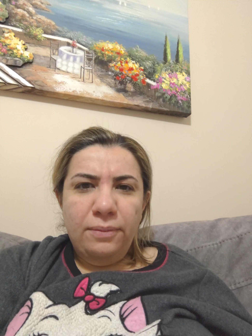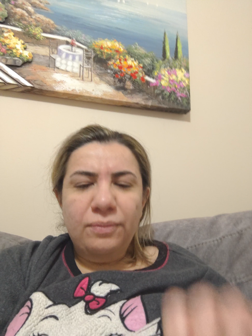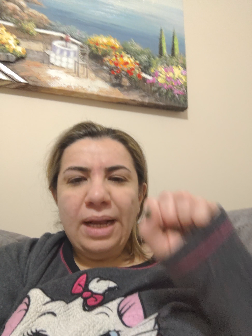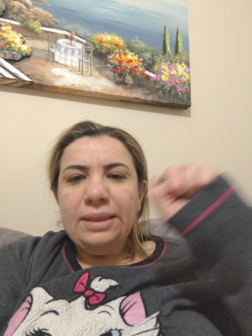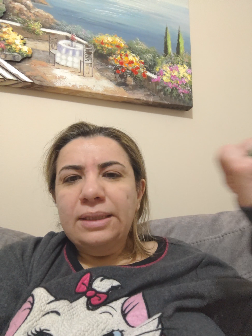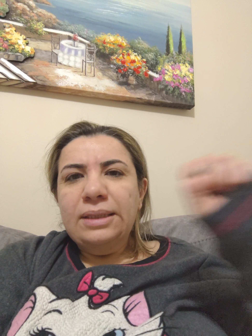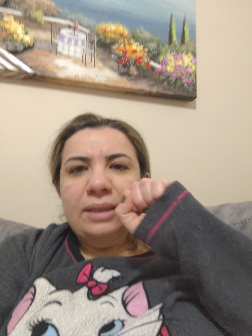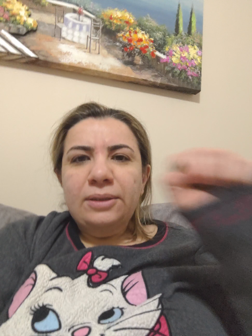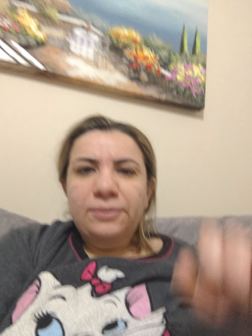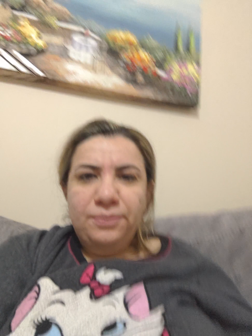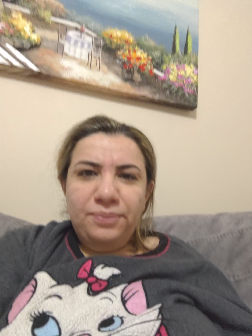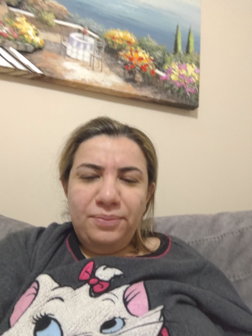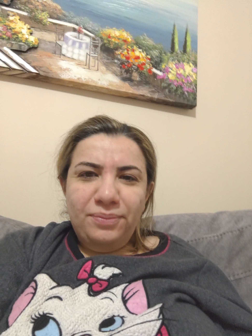carrot